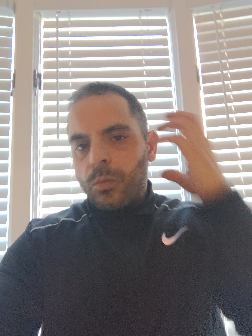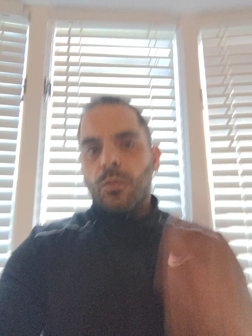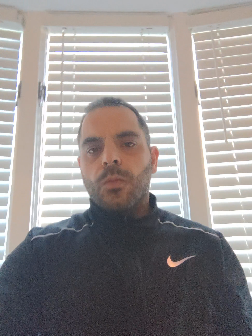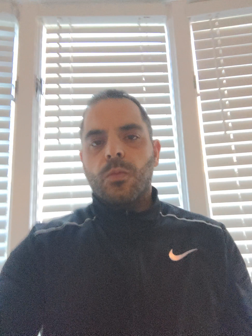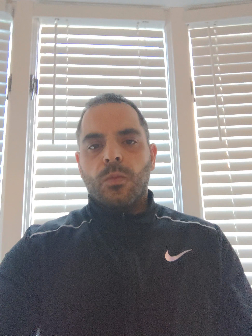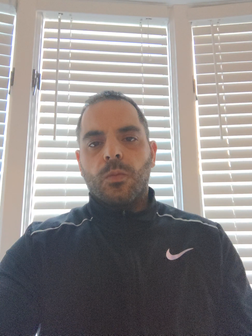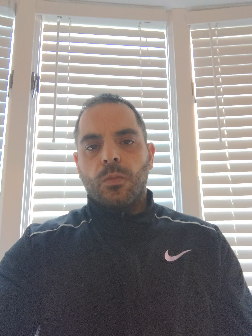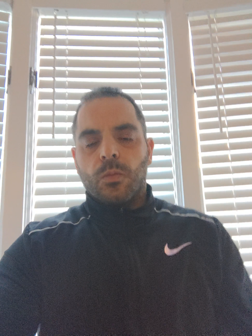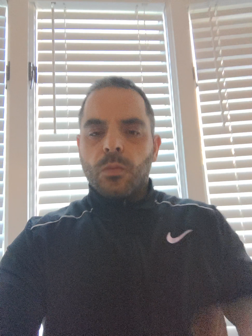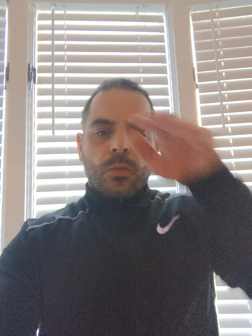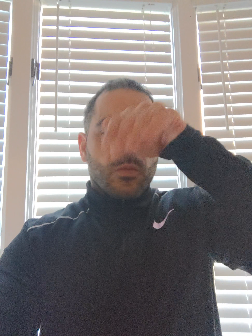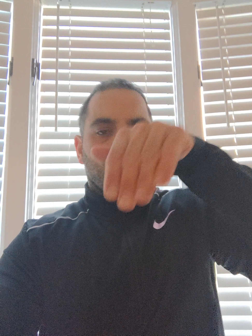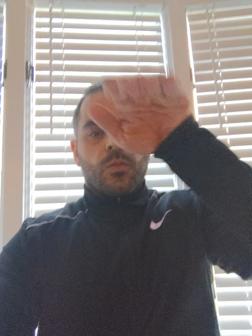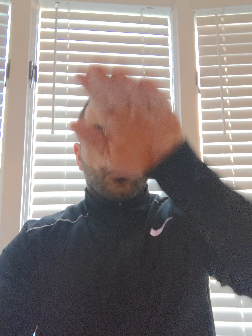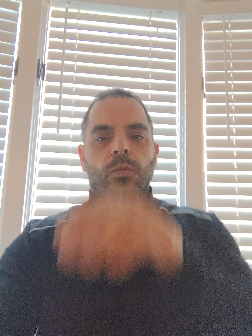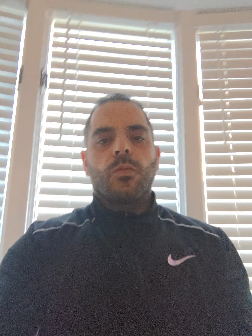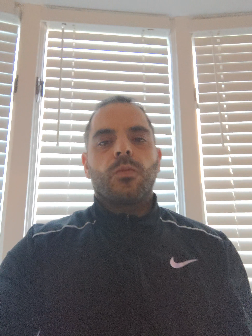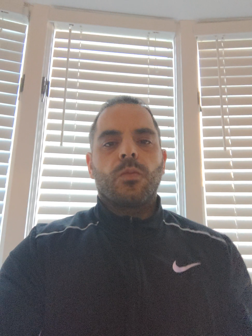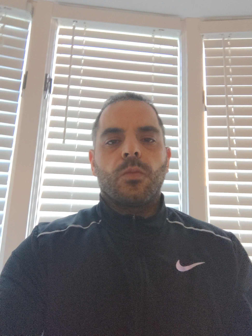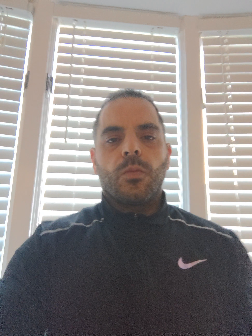elephant